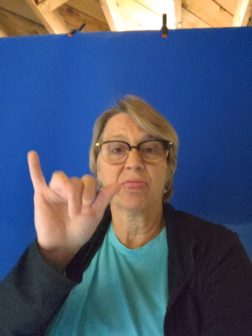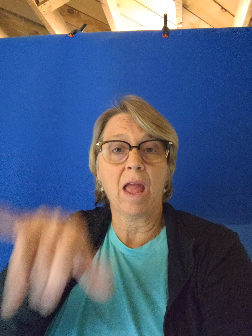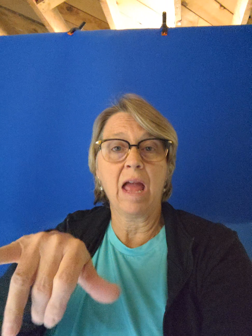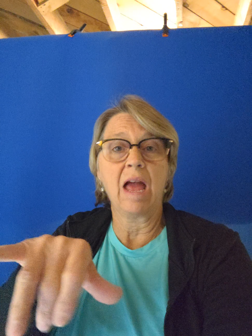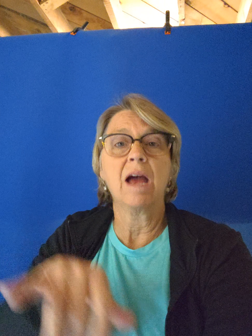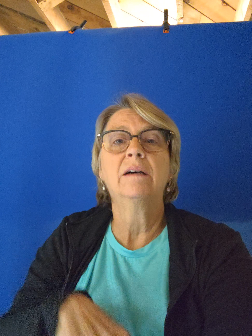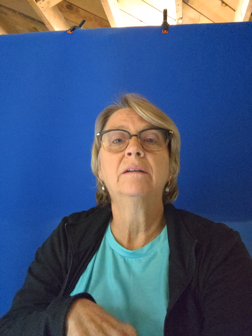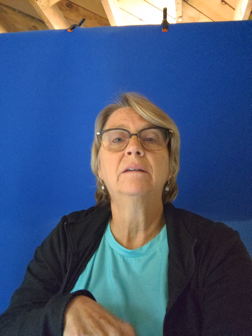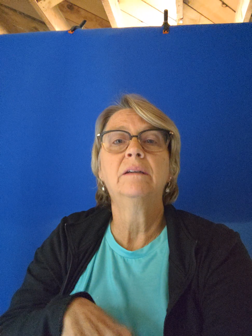that